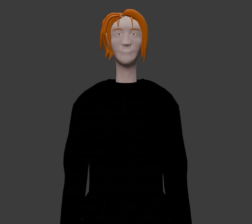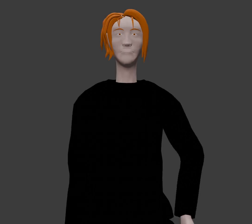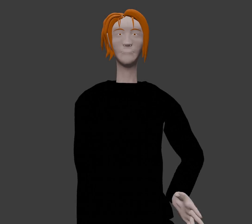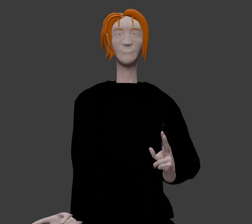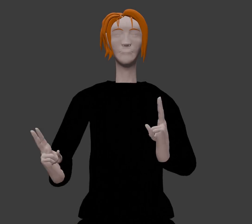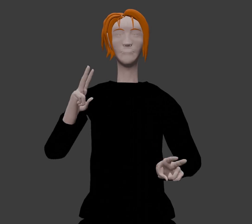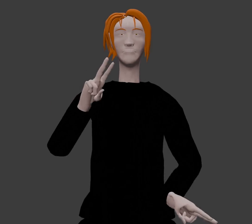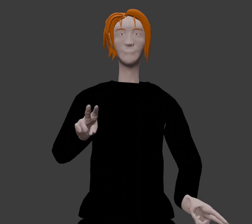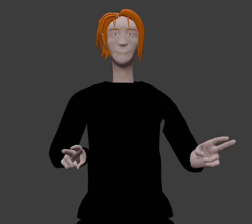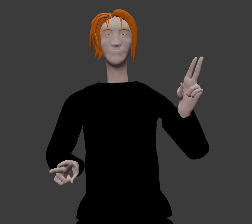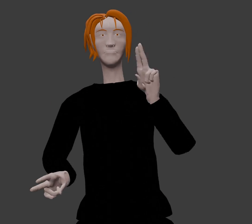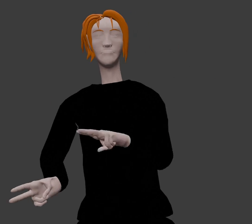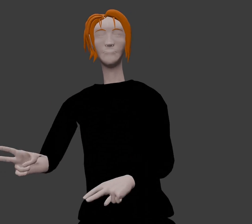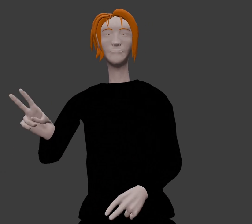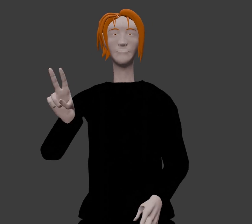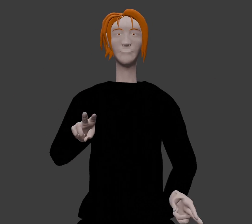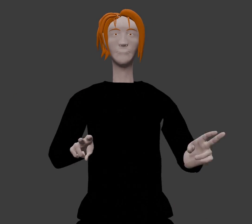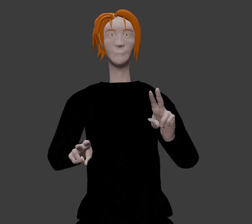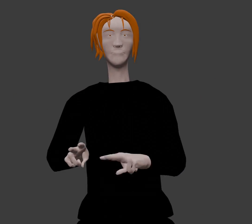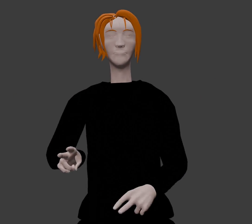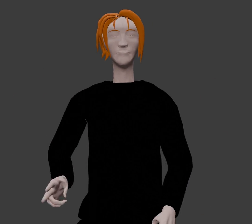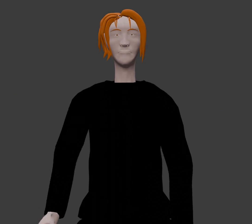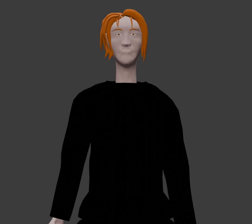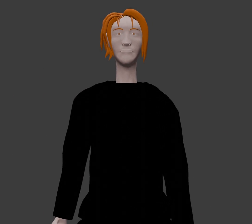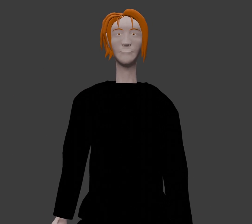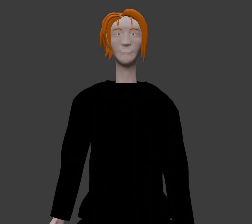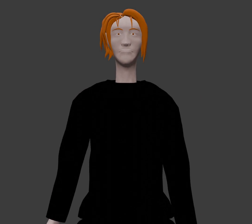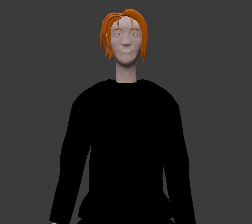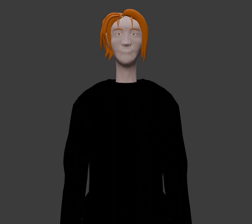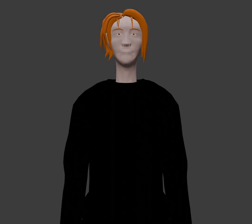Banter